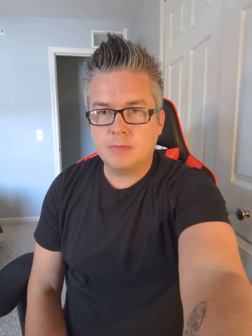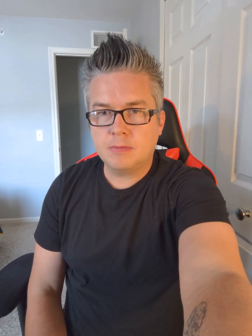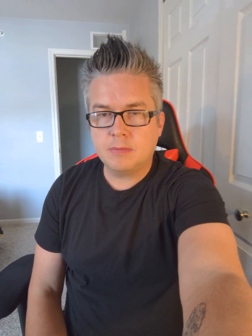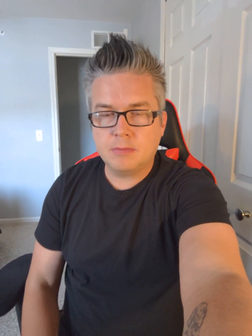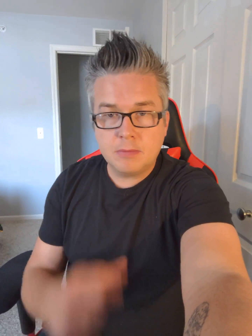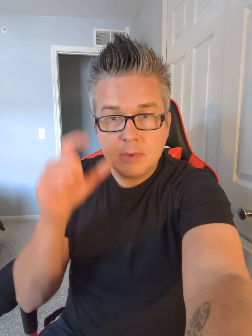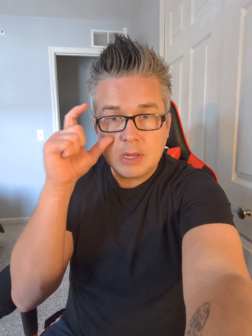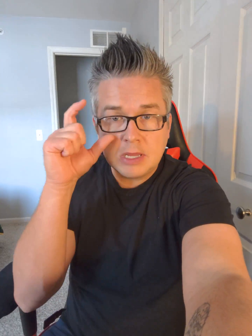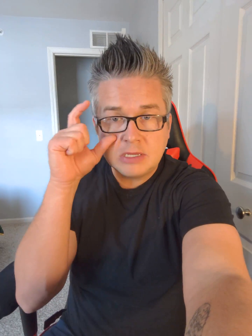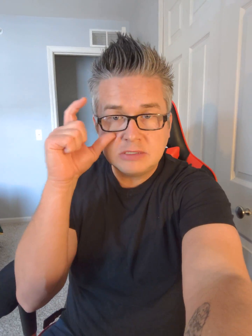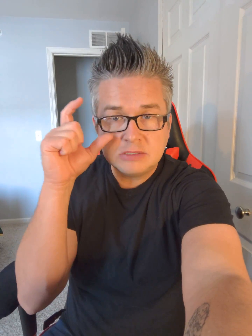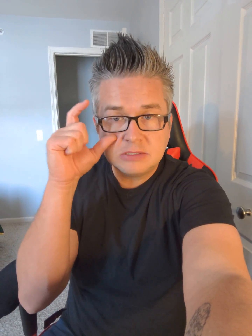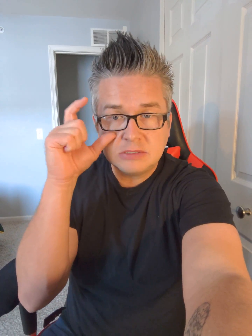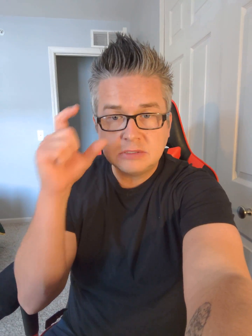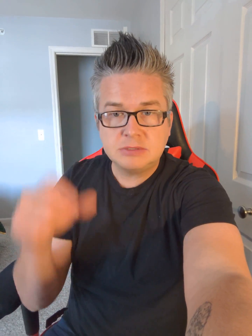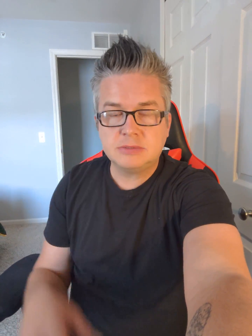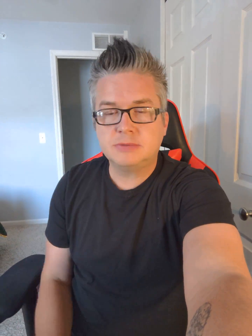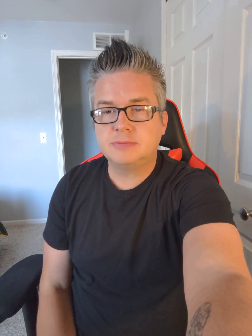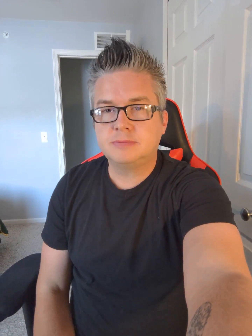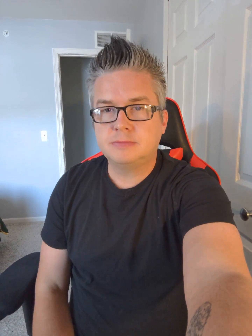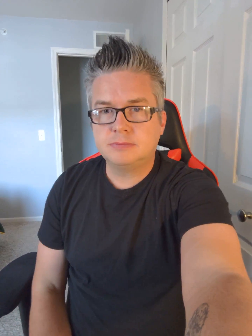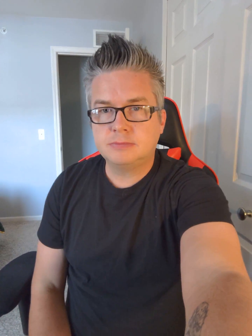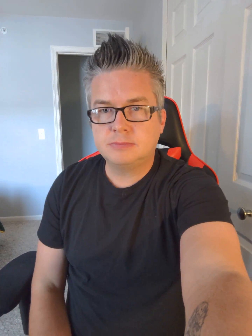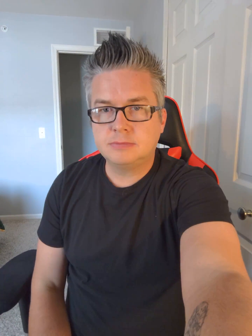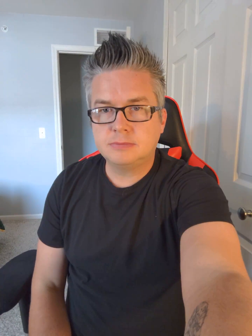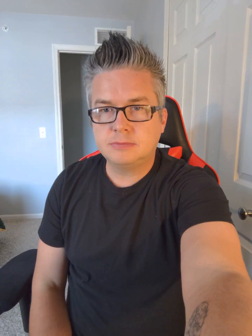glasses